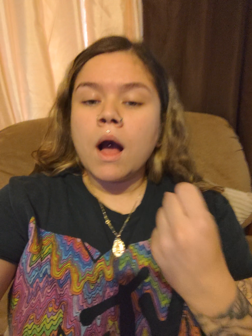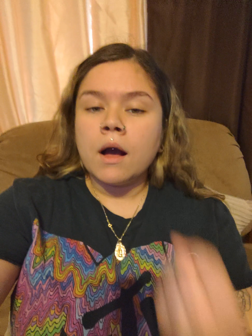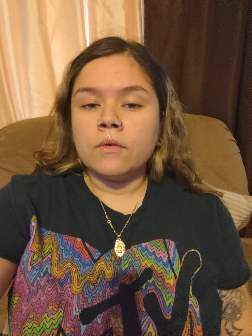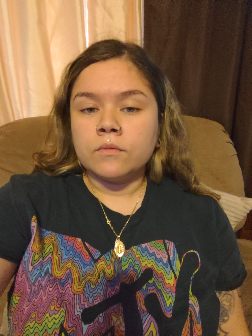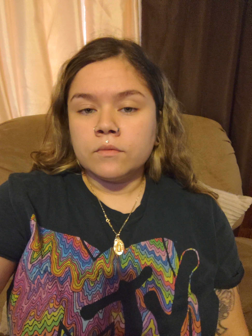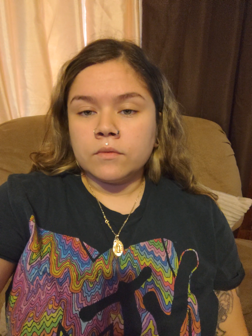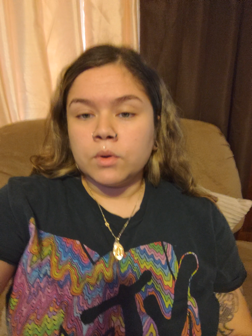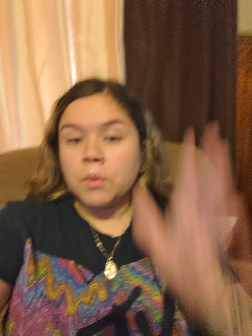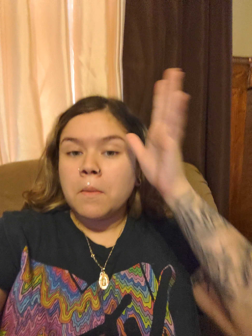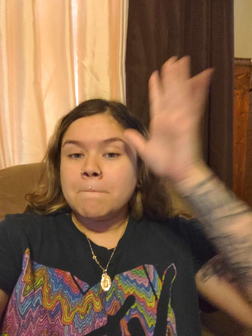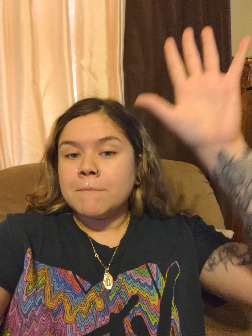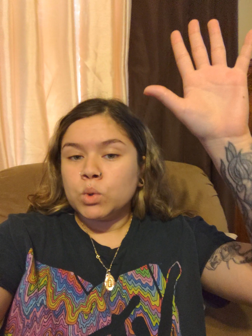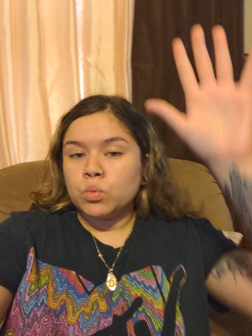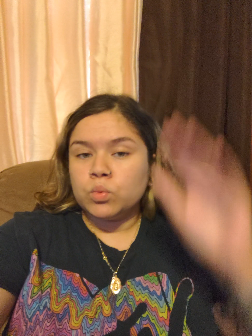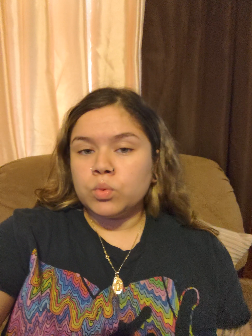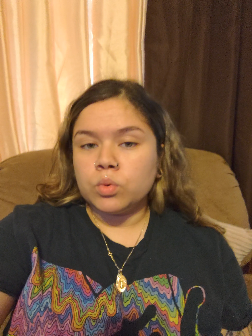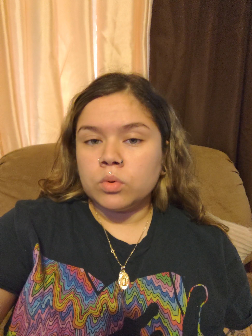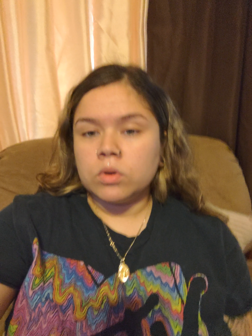moose